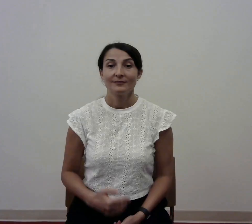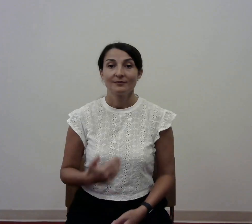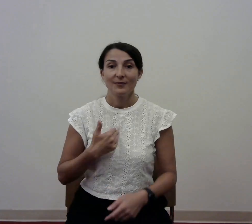mən